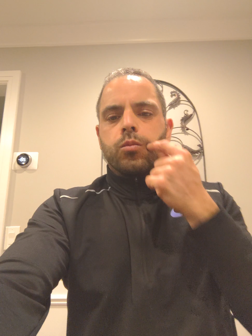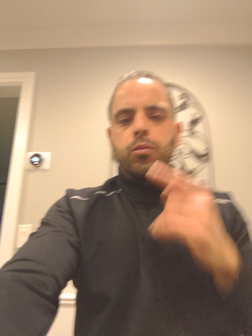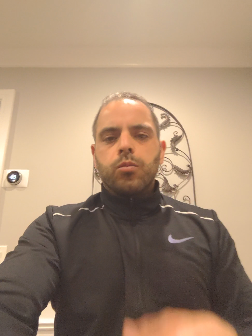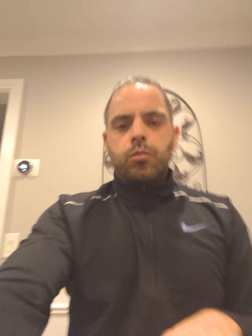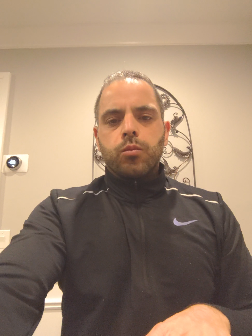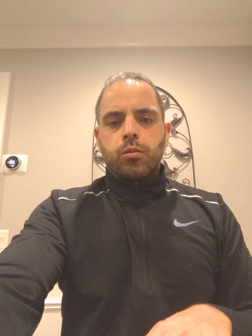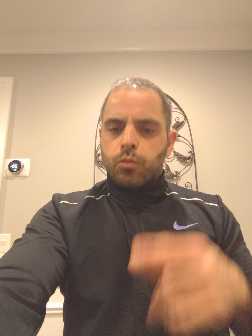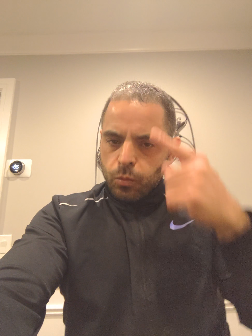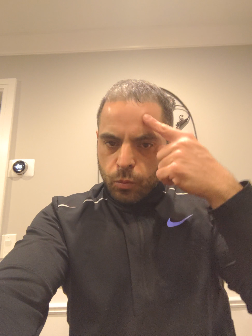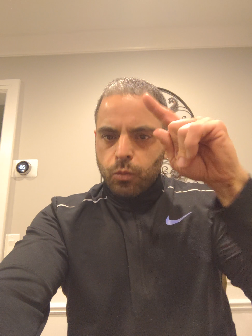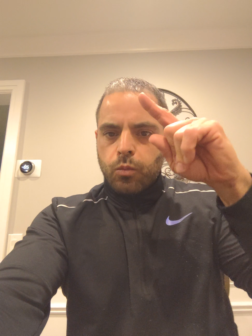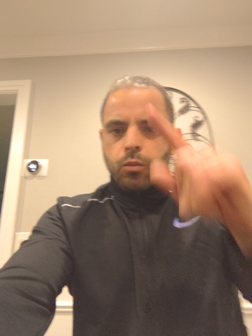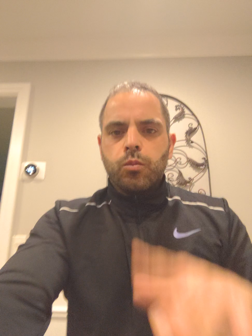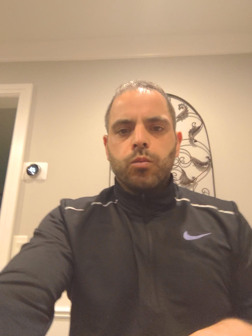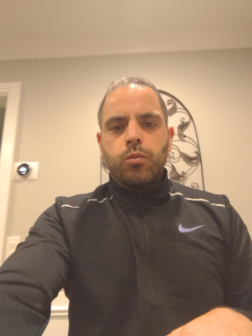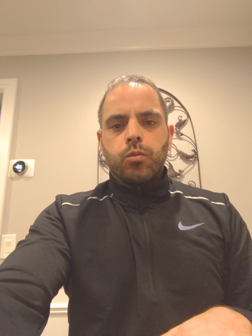for